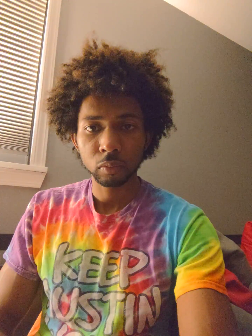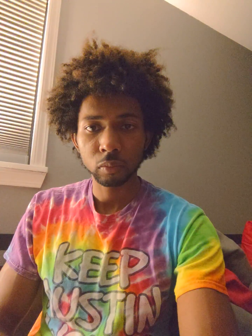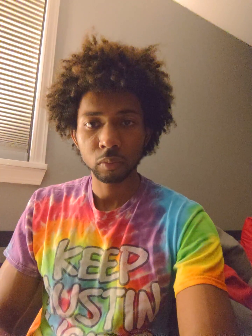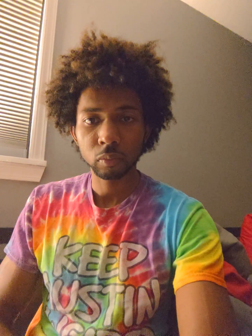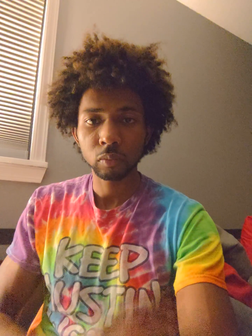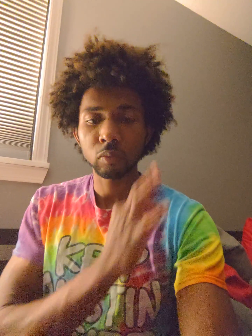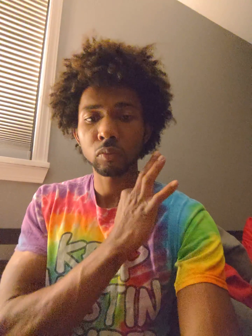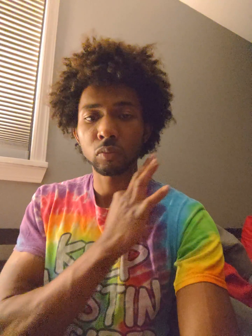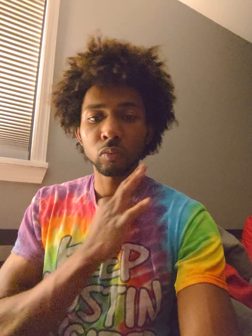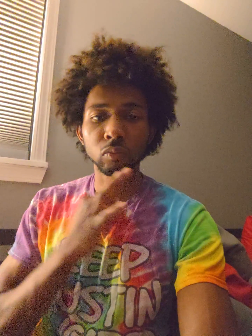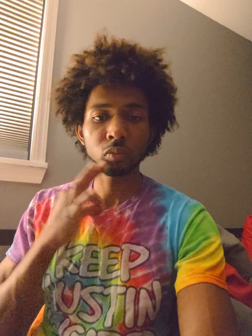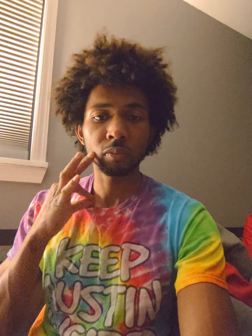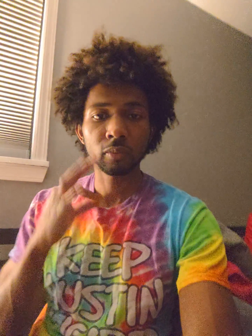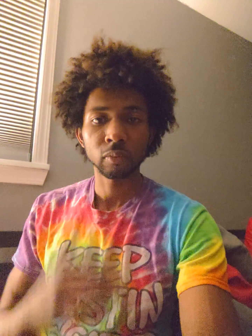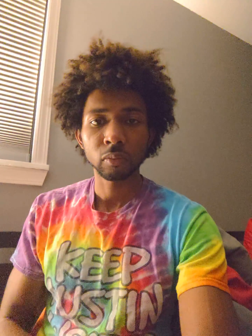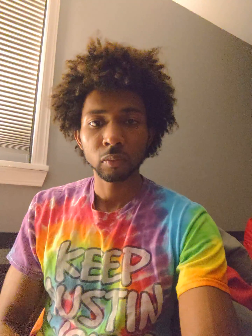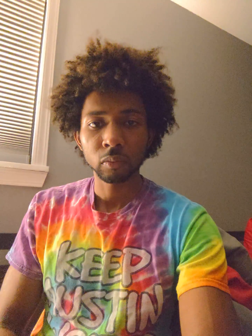beads